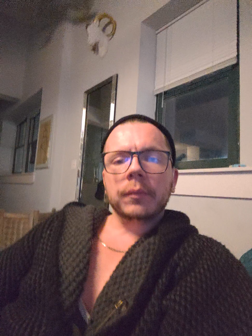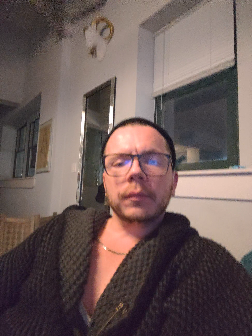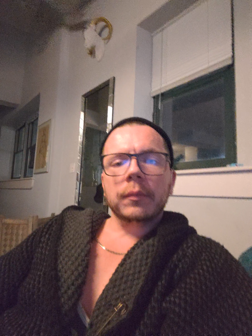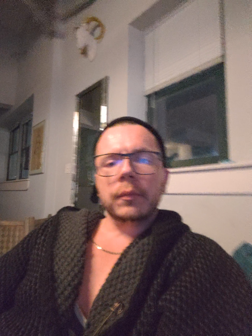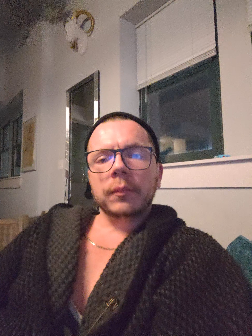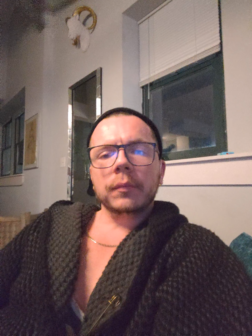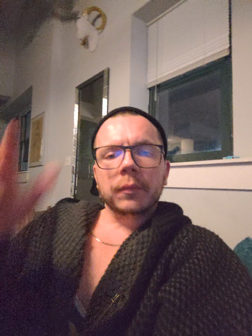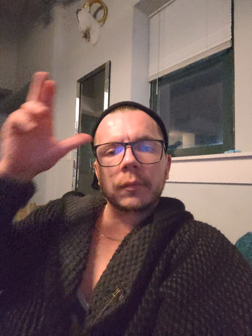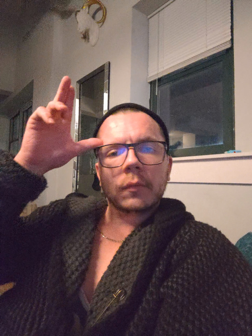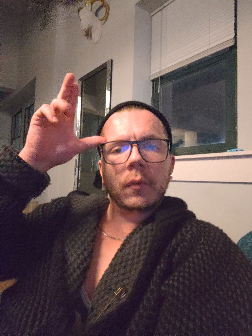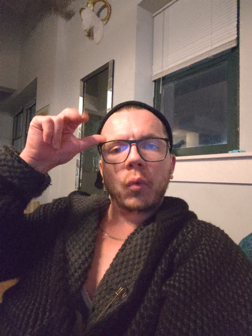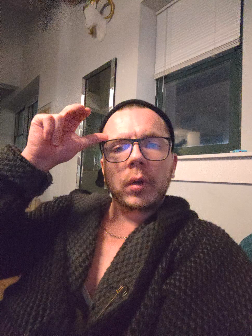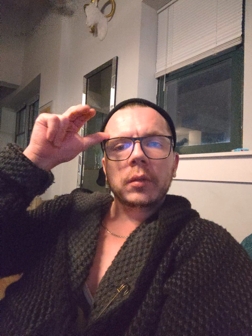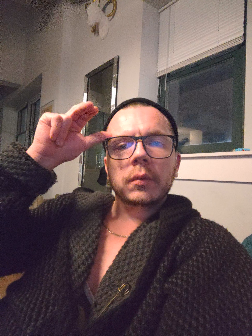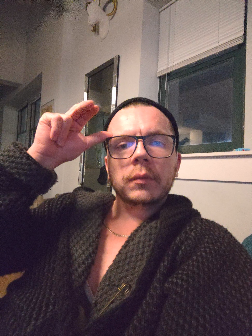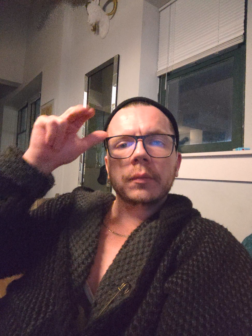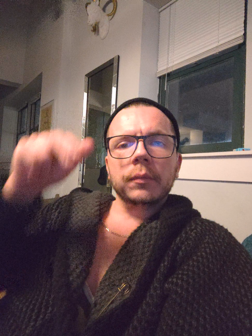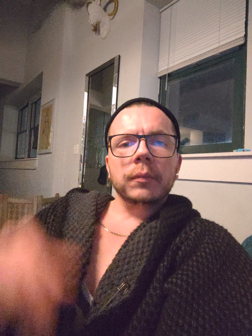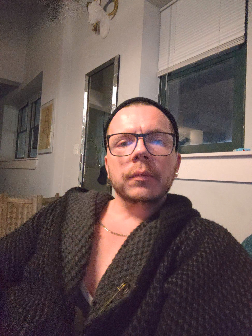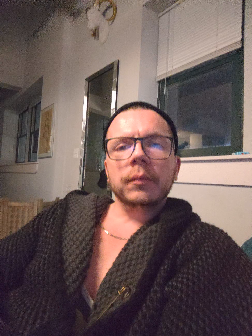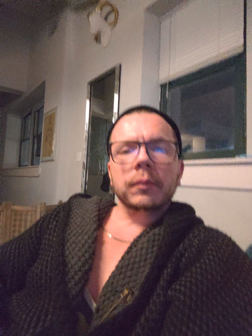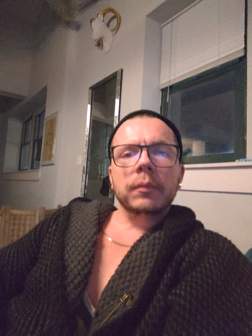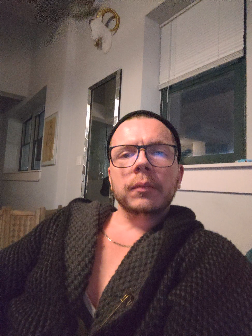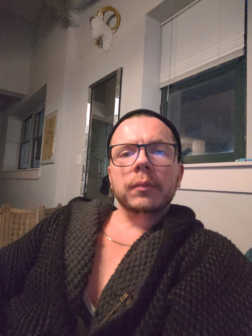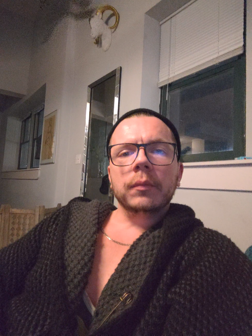horse